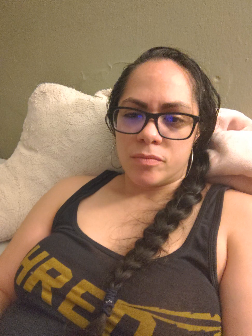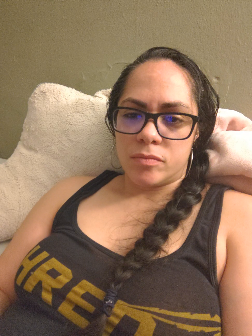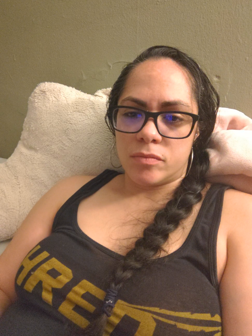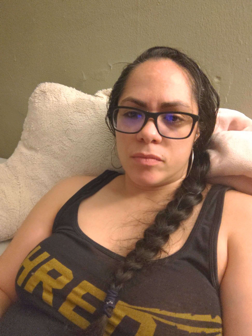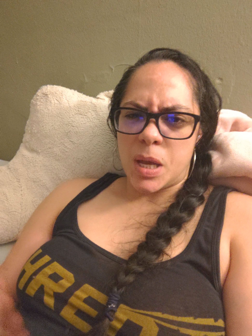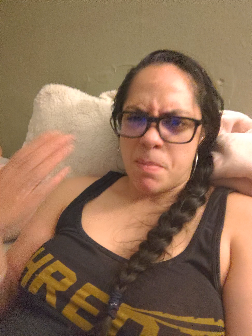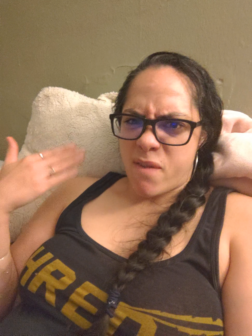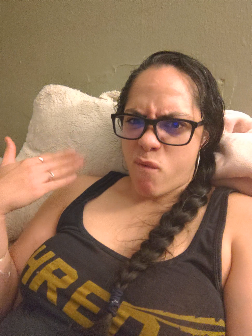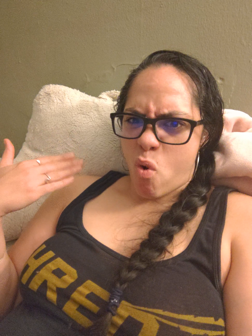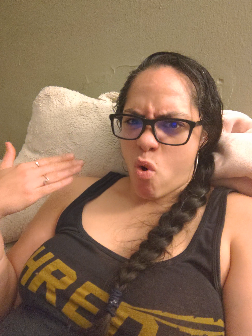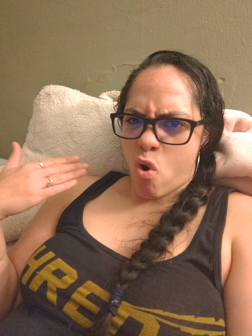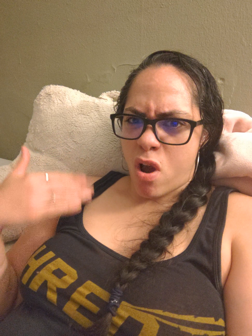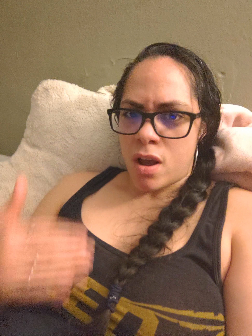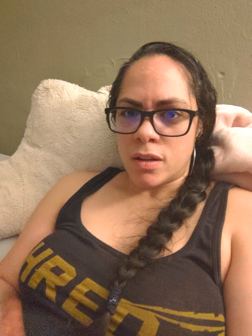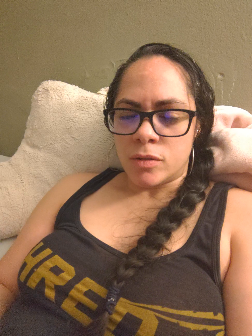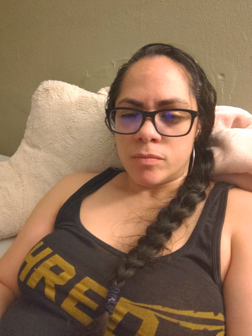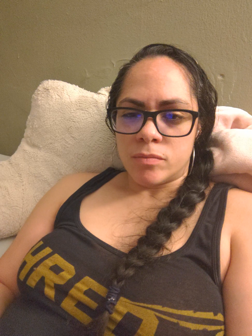before